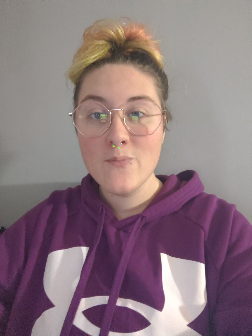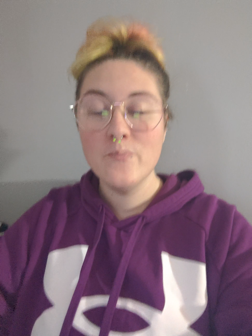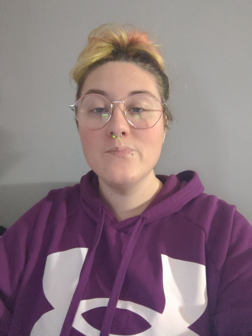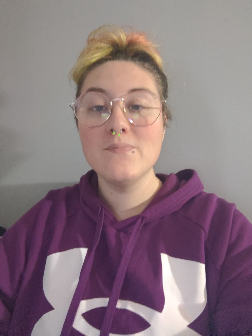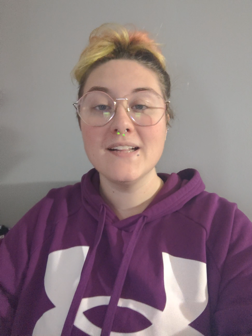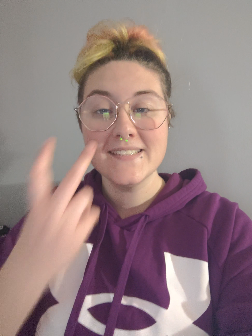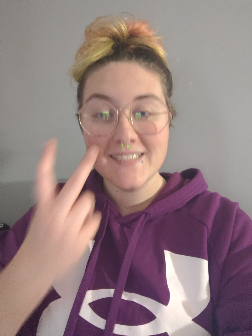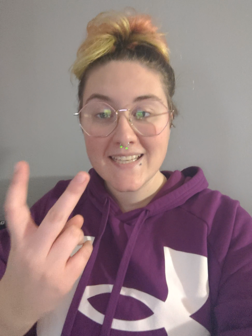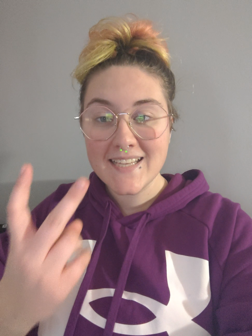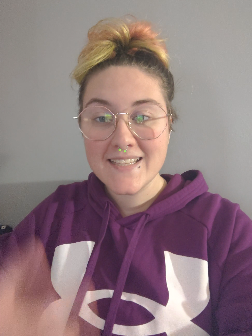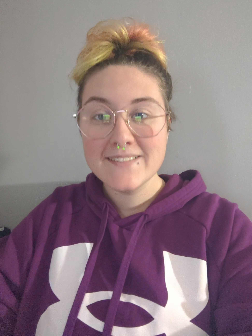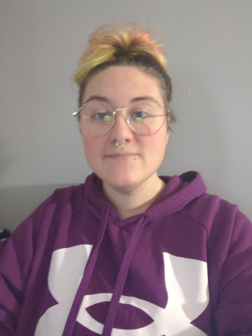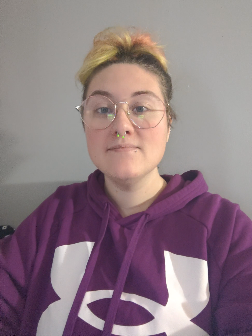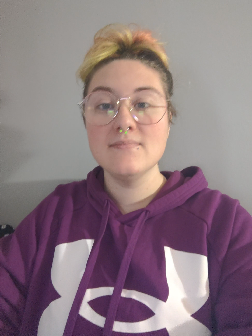see